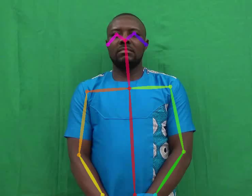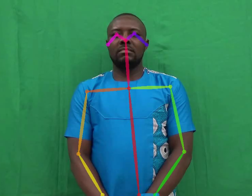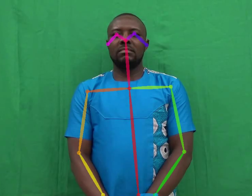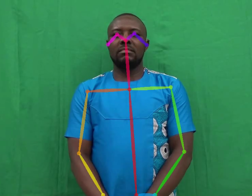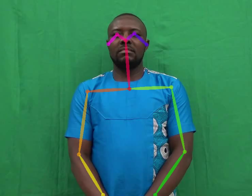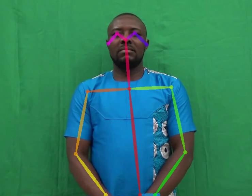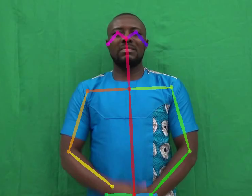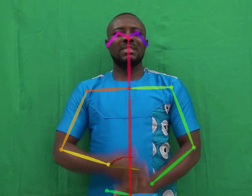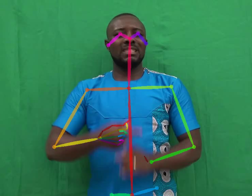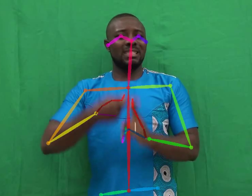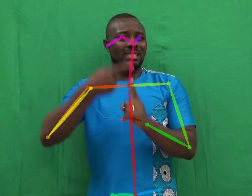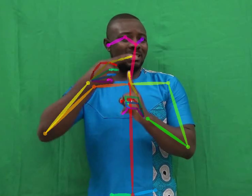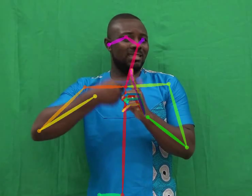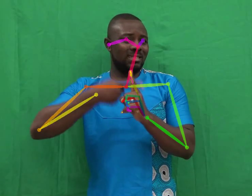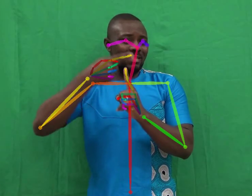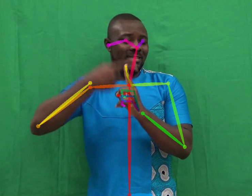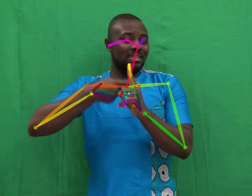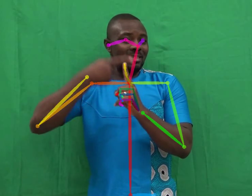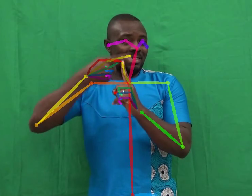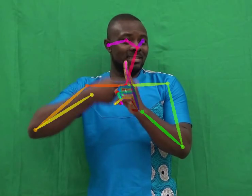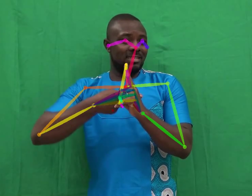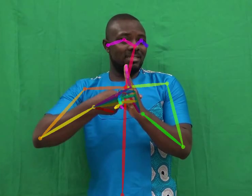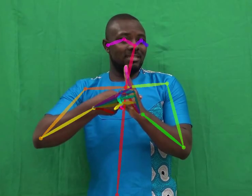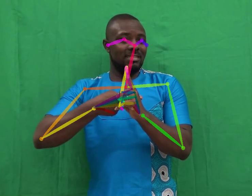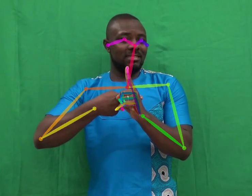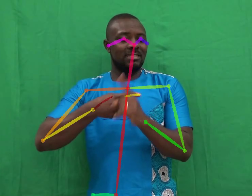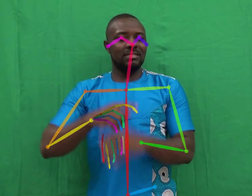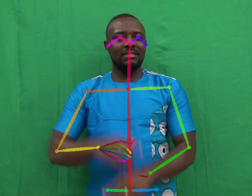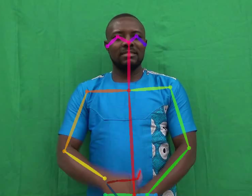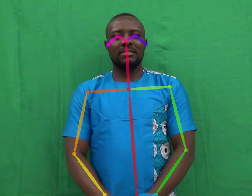salary